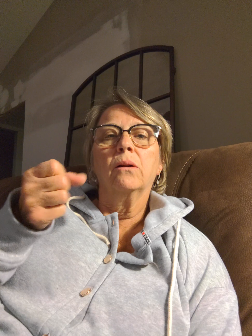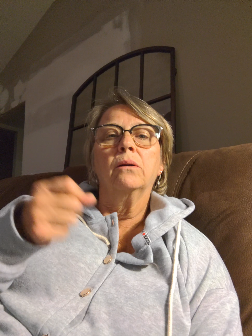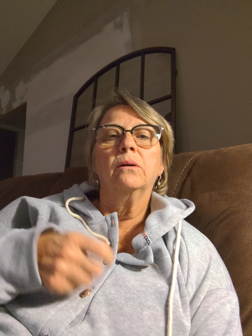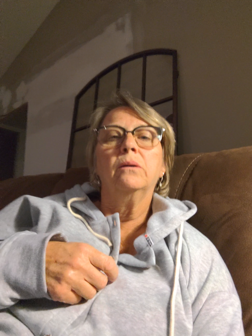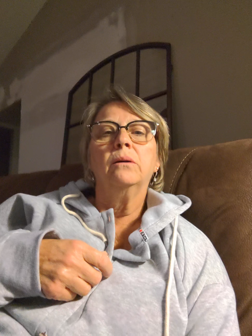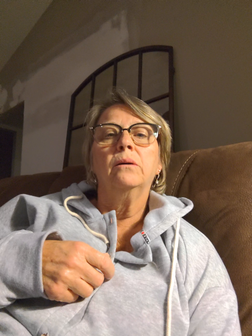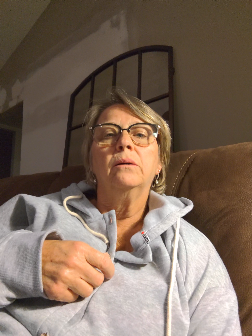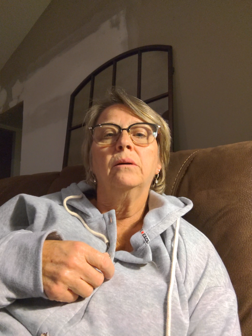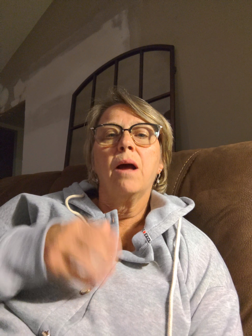milk